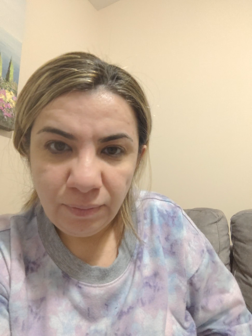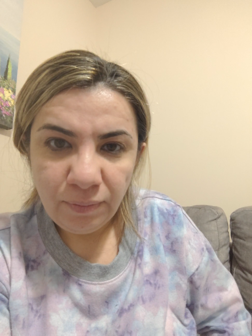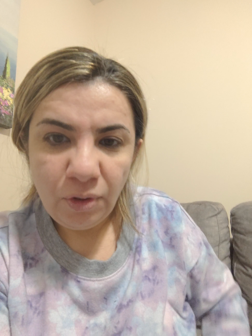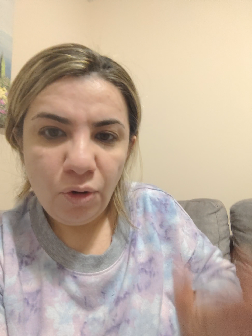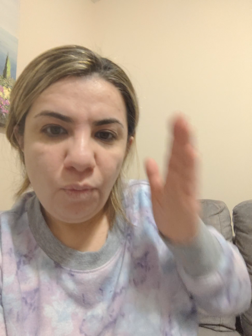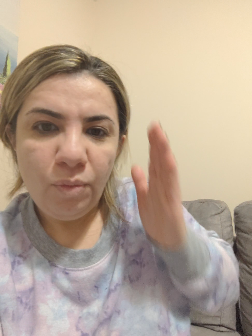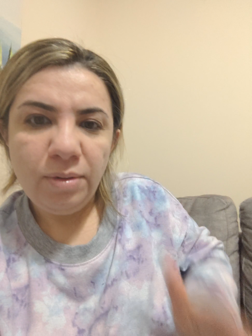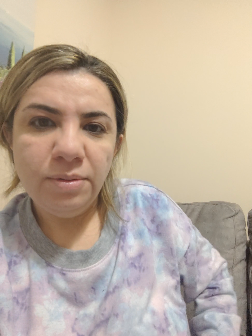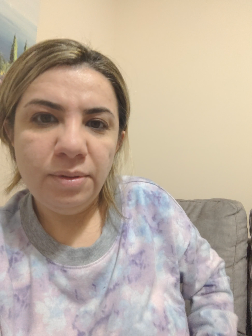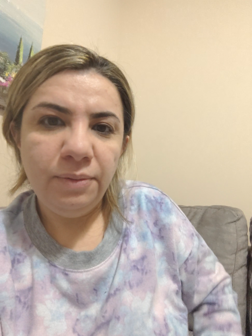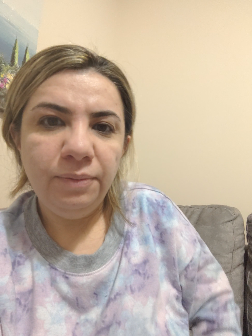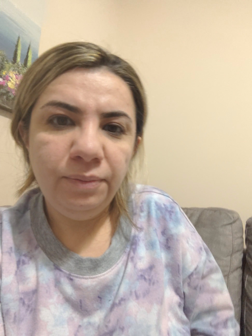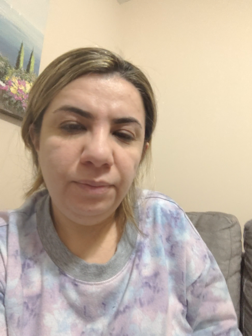person